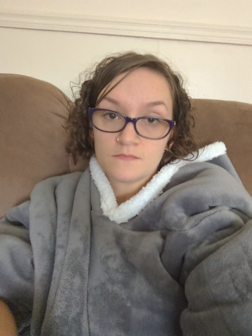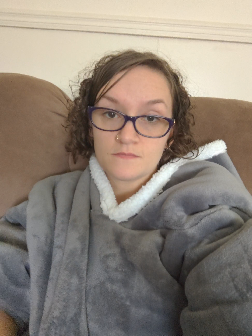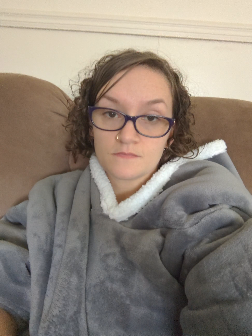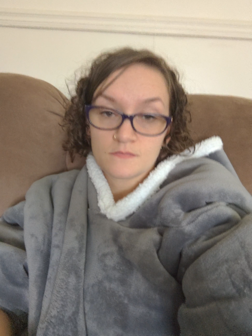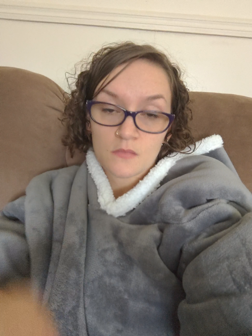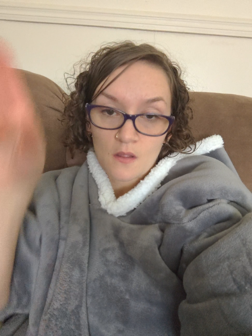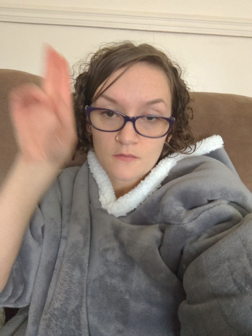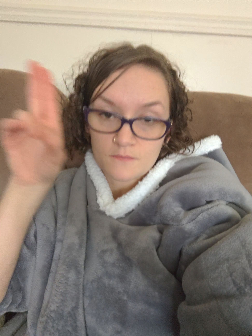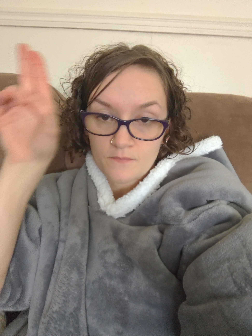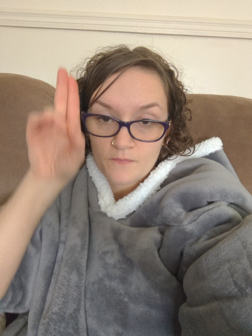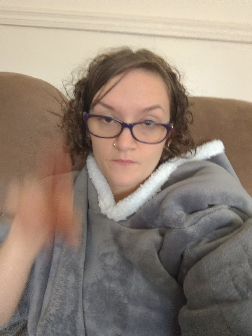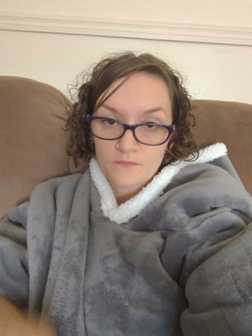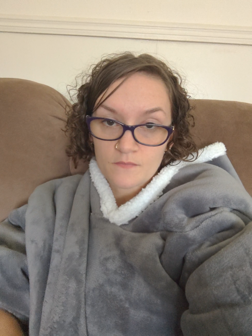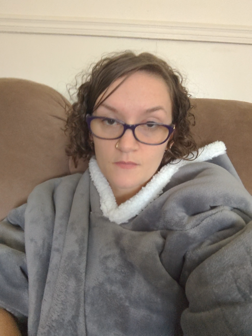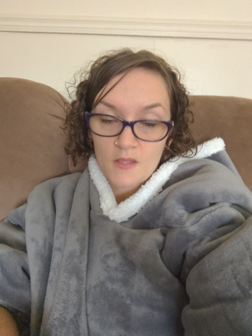uncle